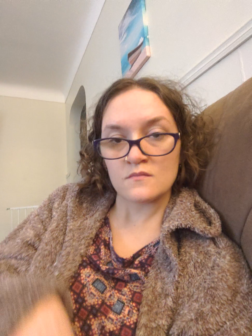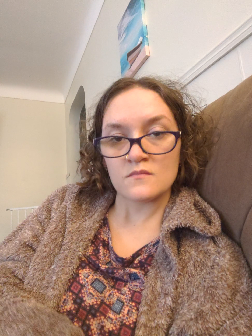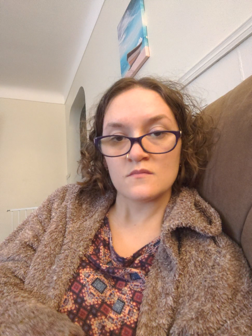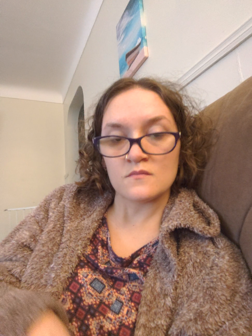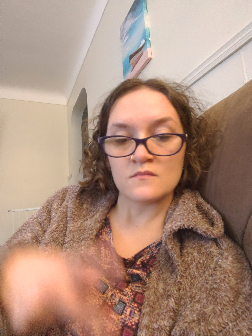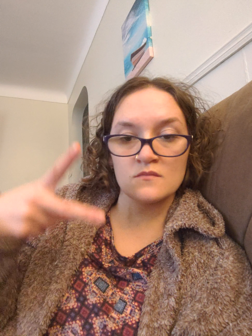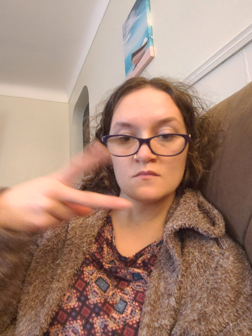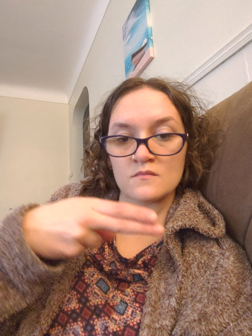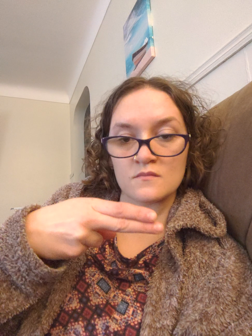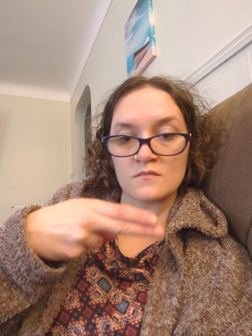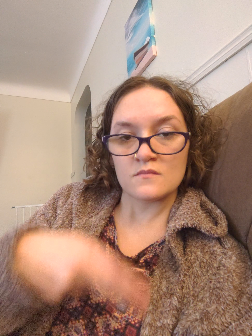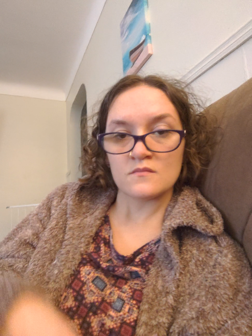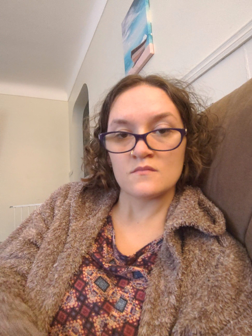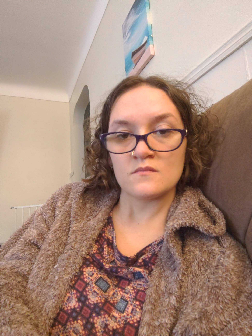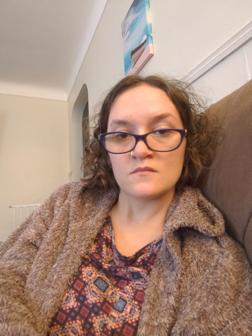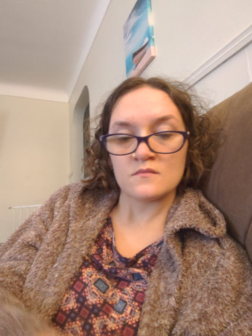cut